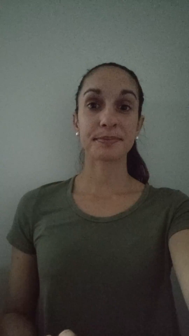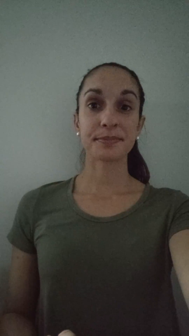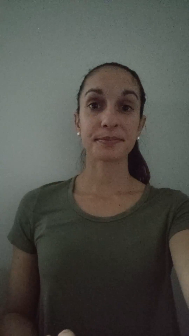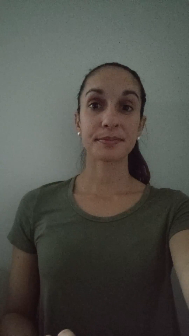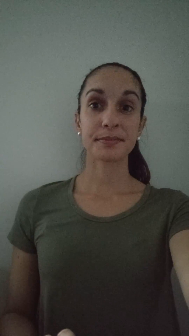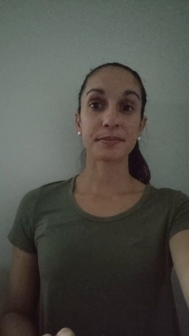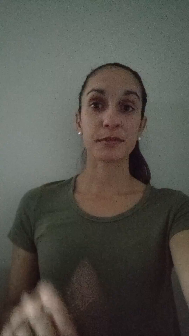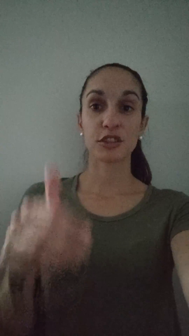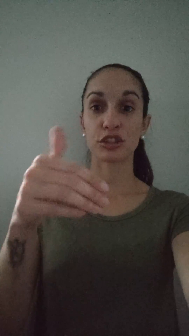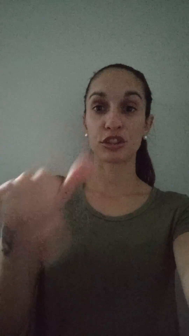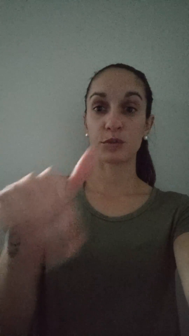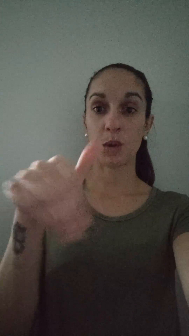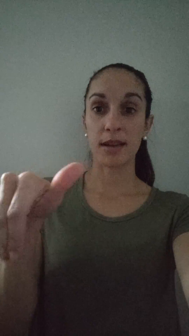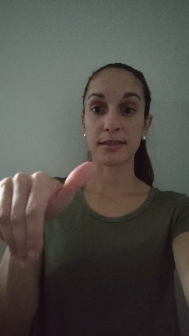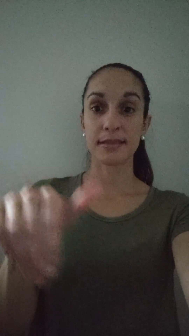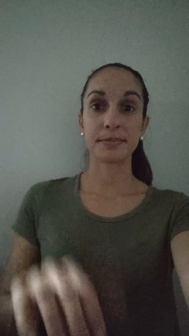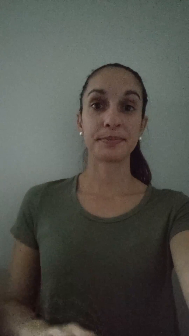shorts